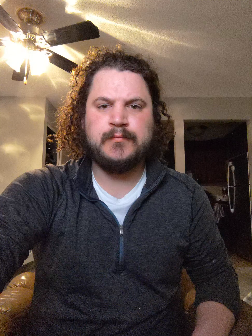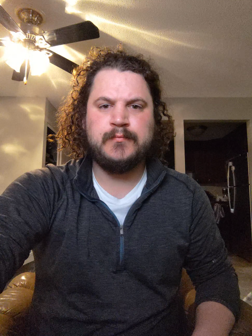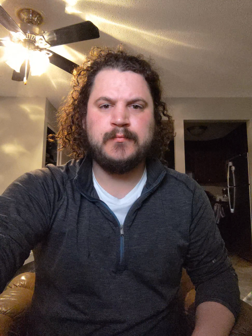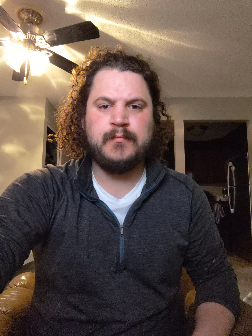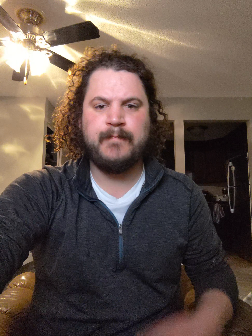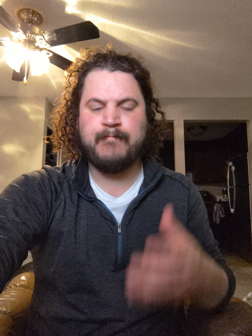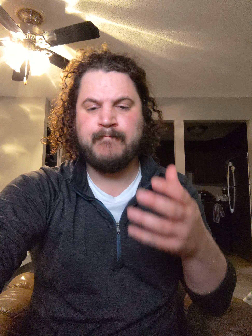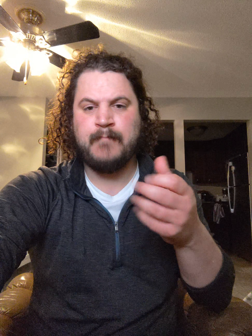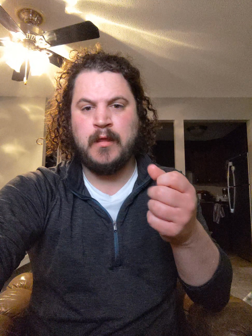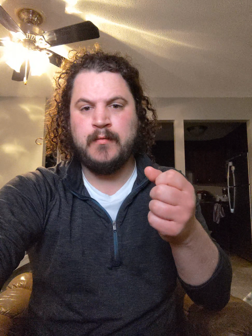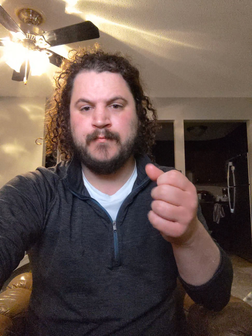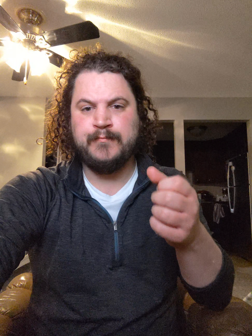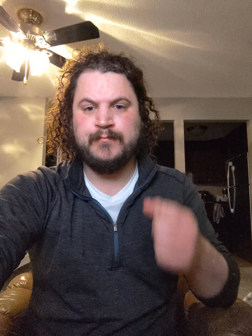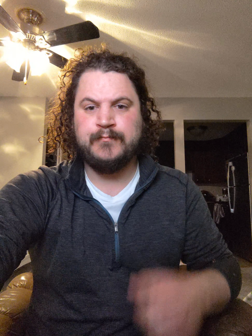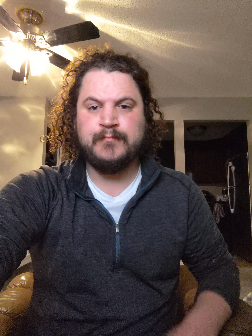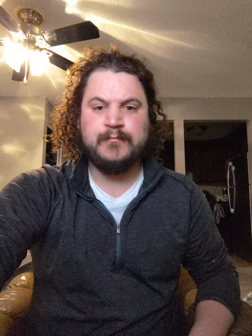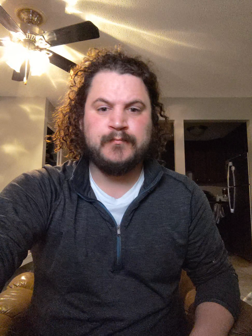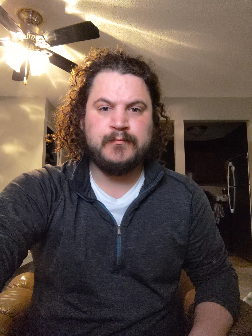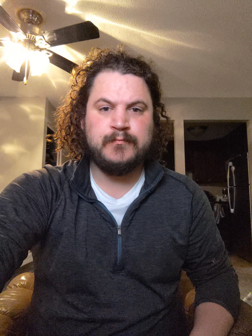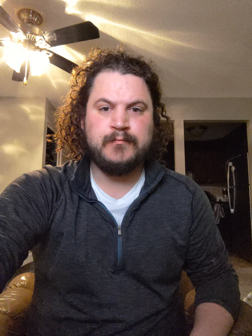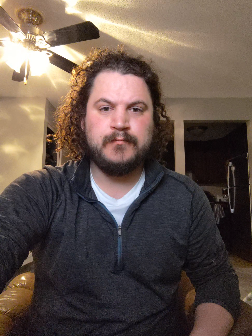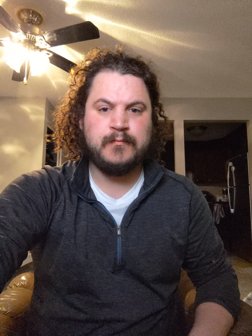milk